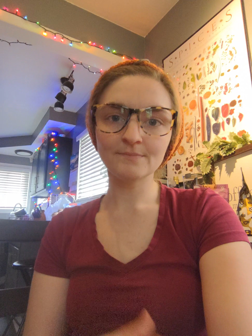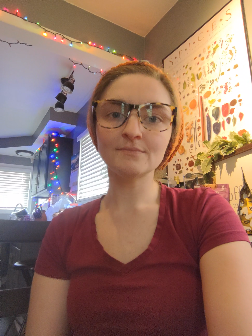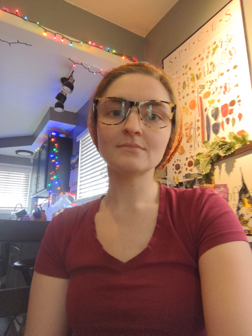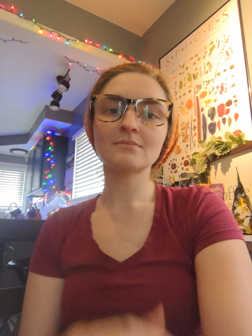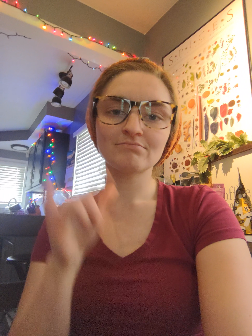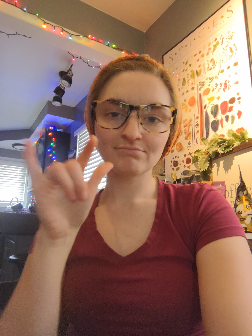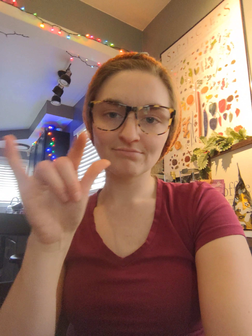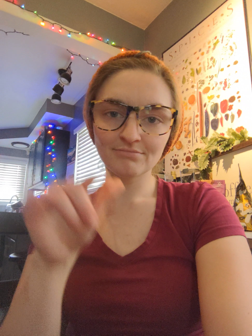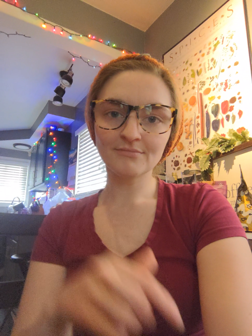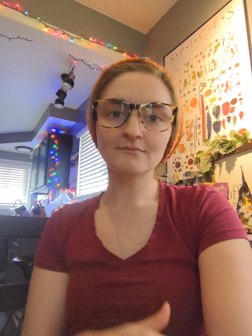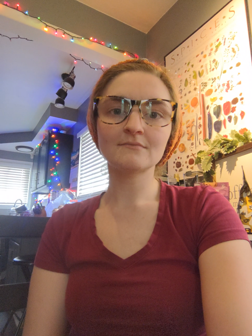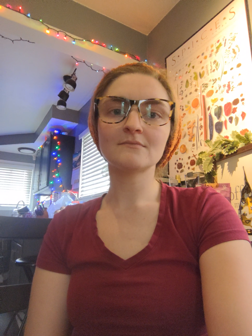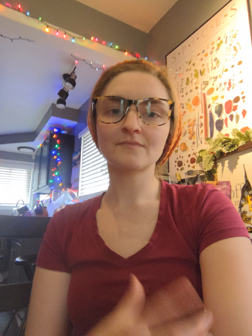airplane